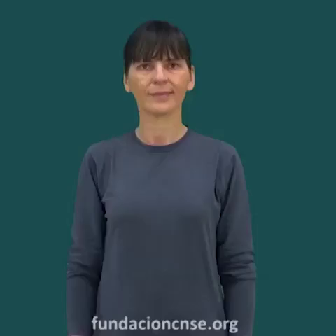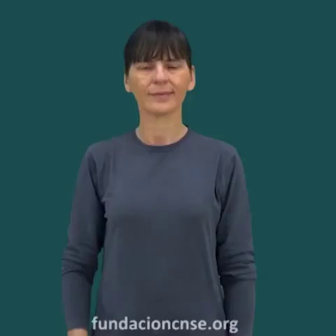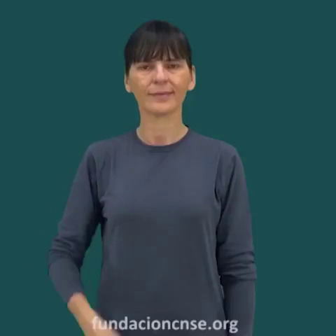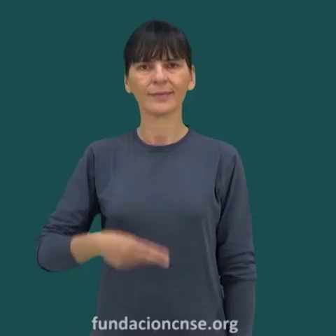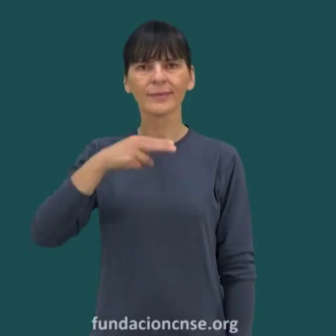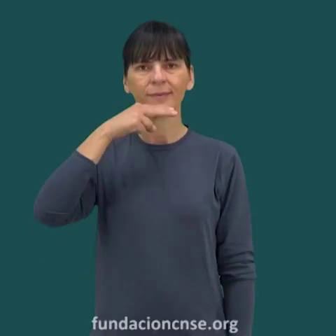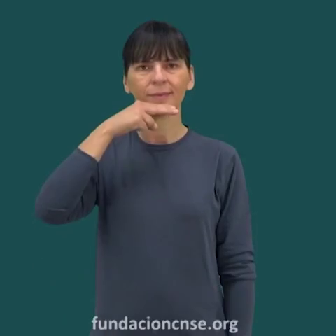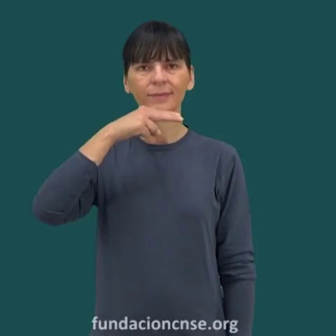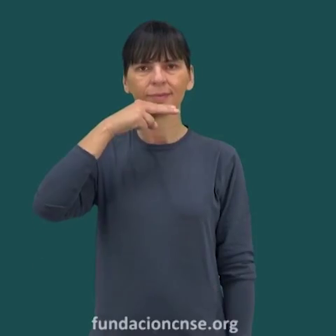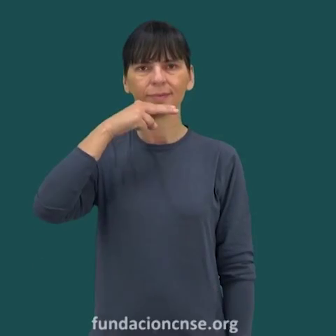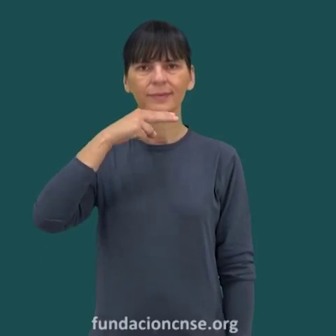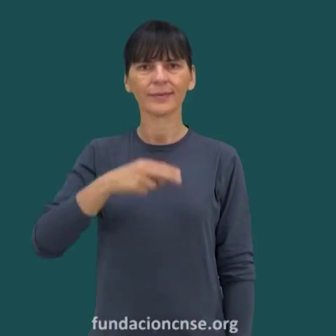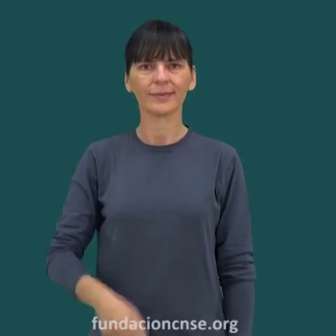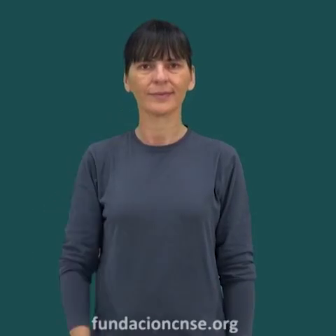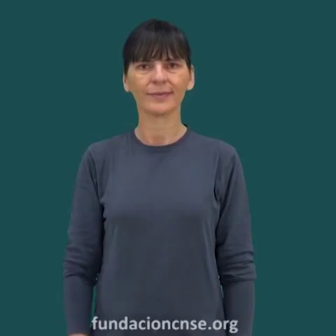pis